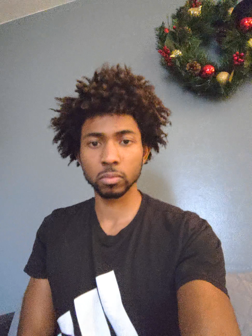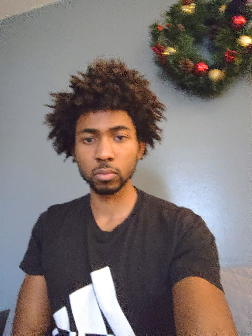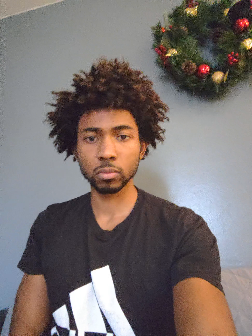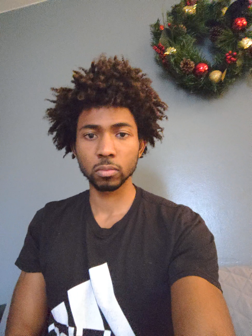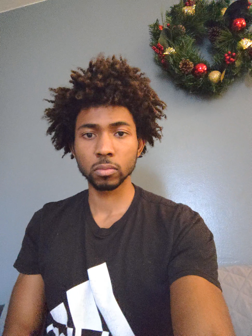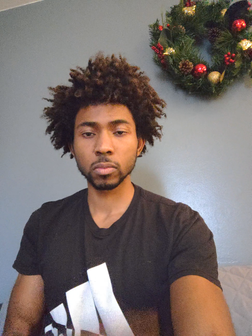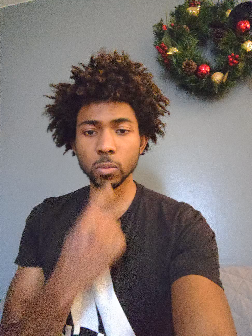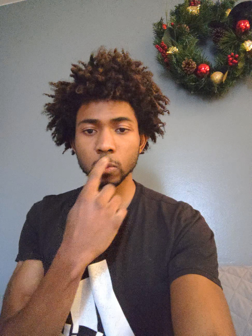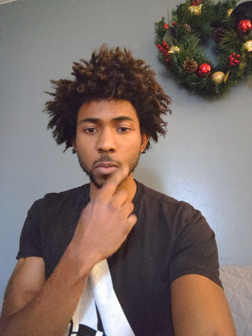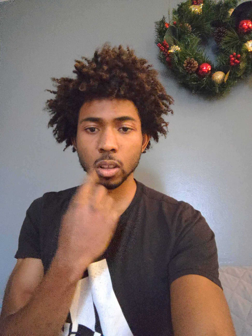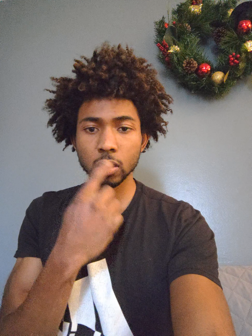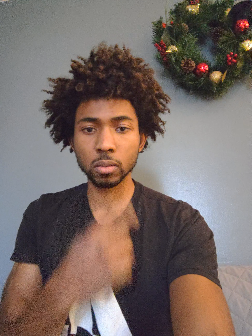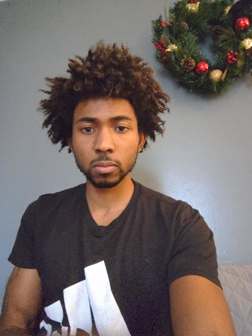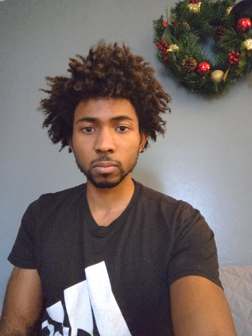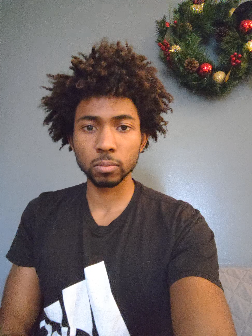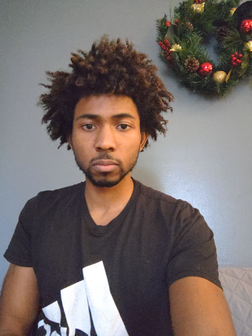mouth